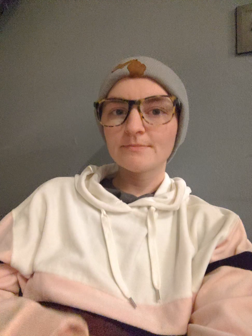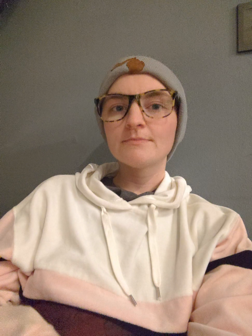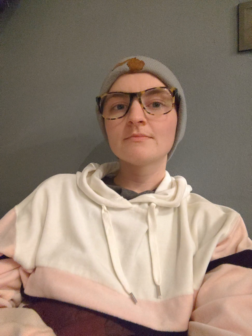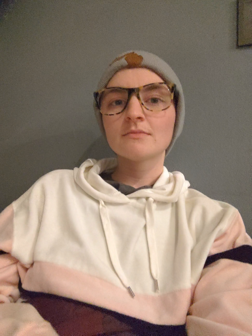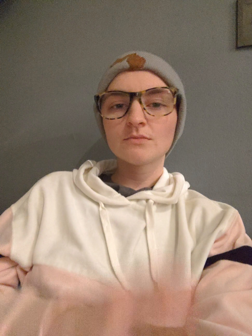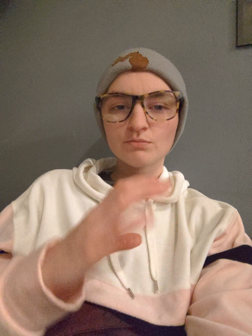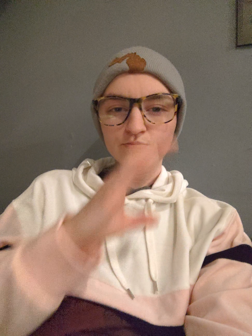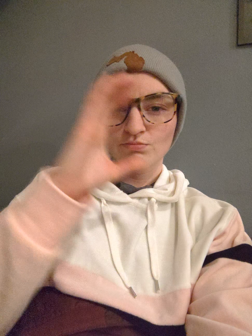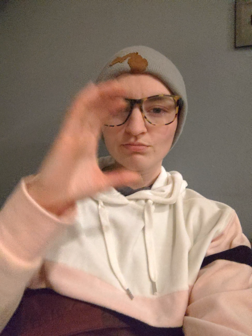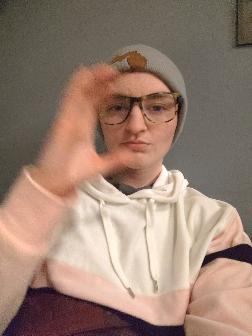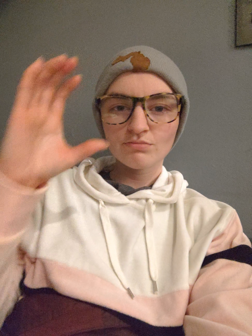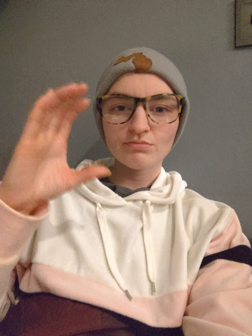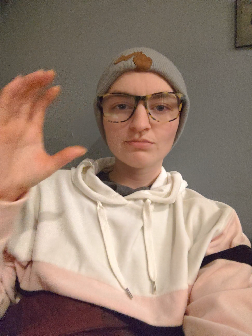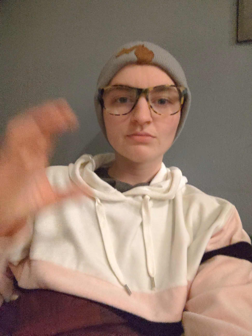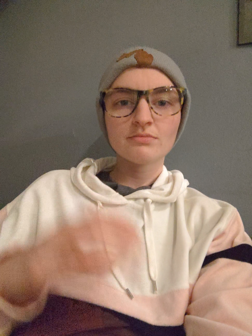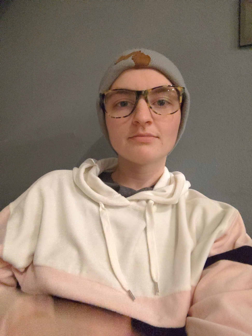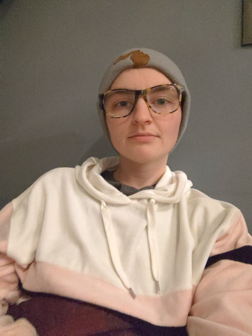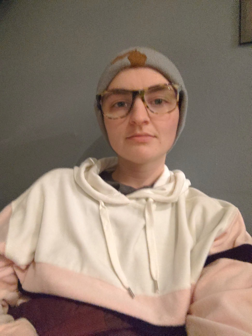cloud